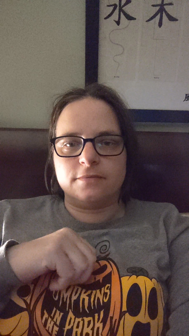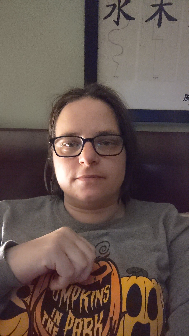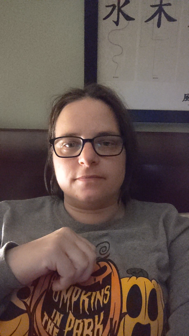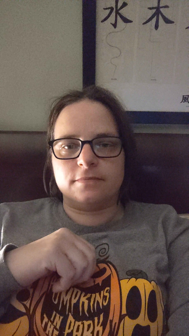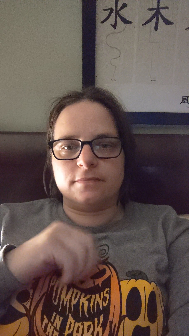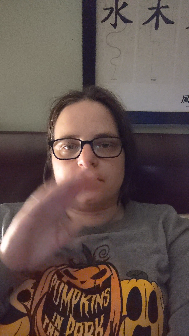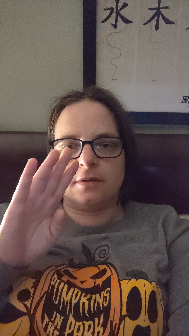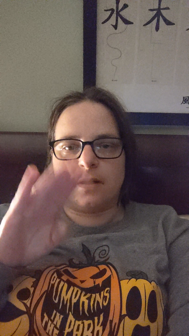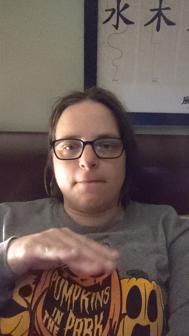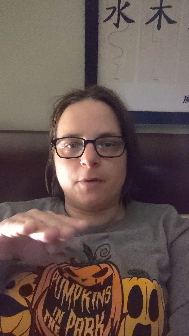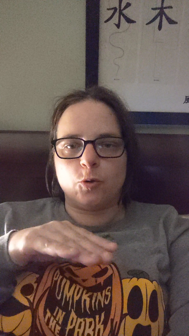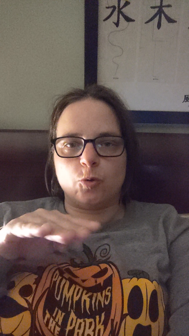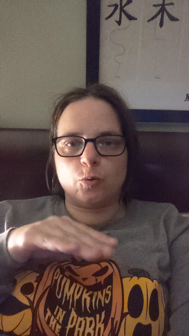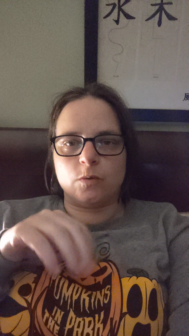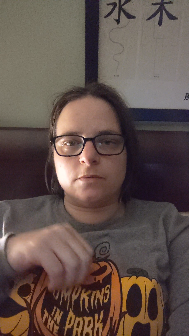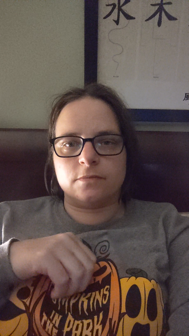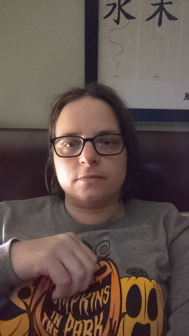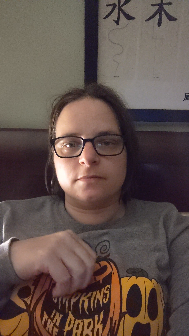boots